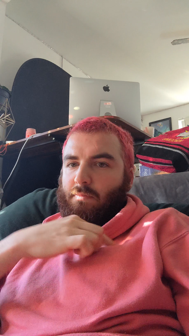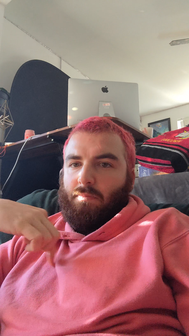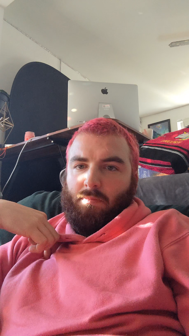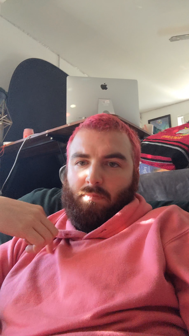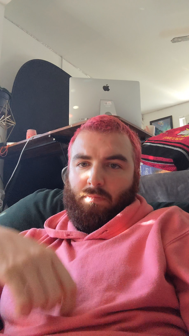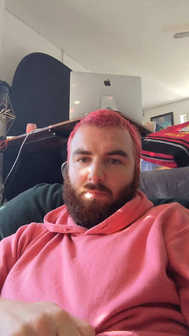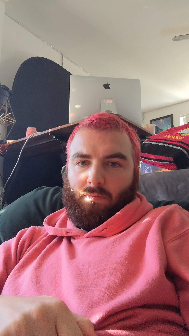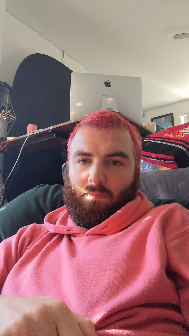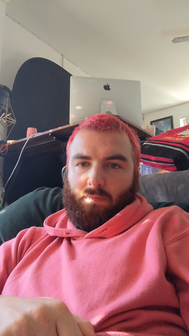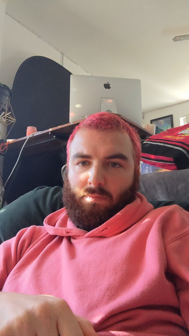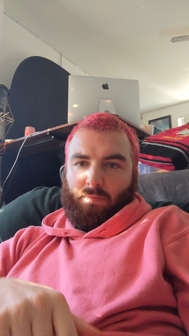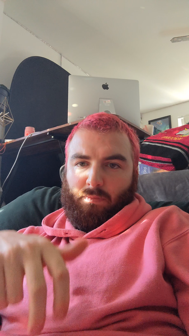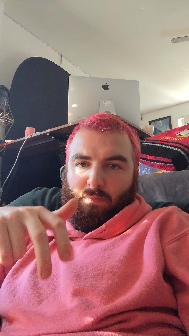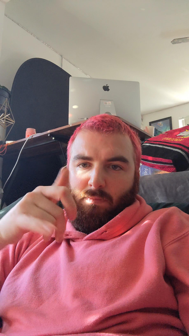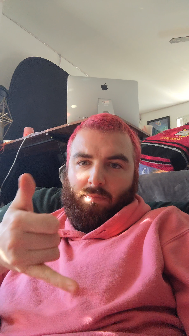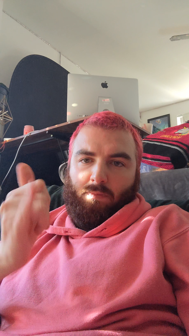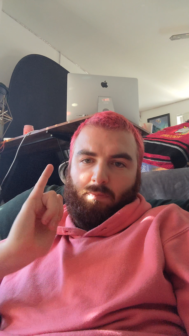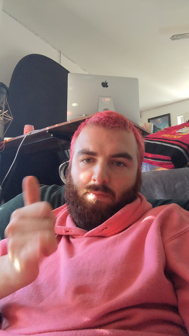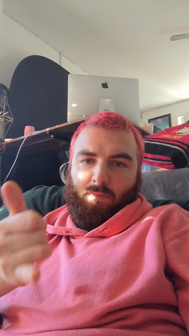rocking chair